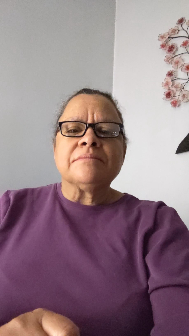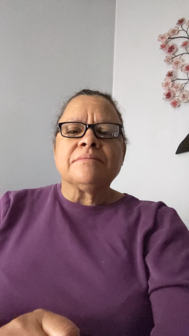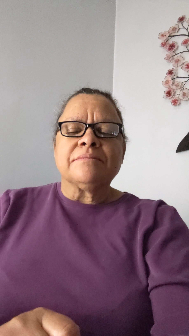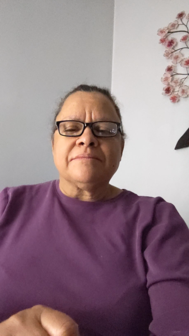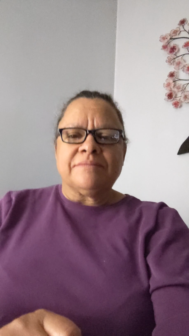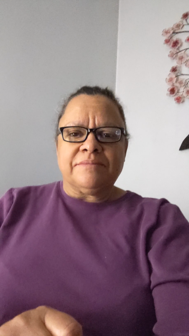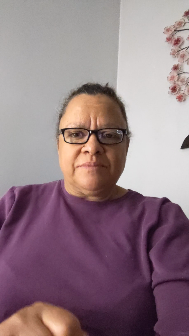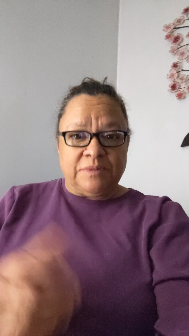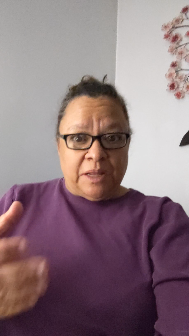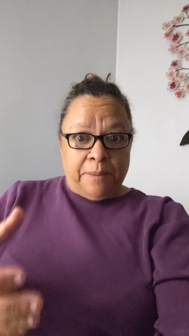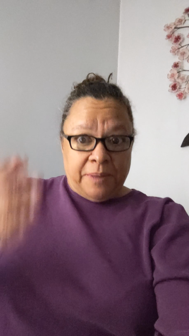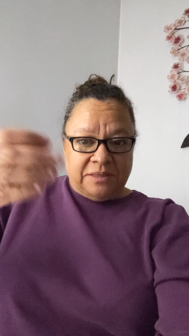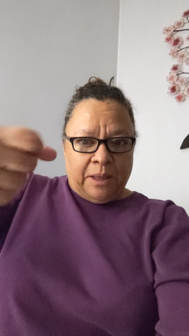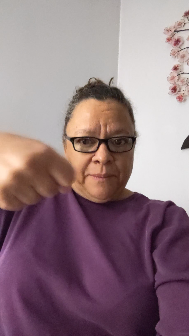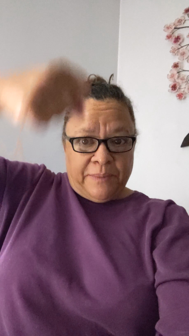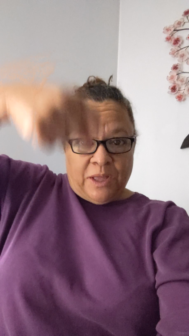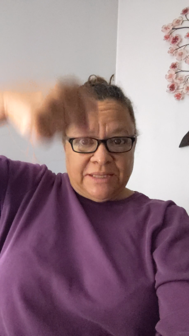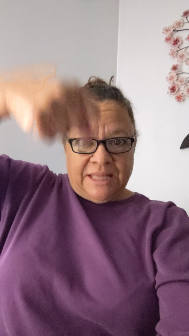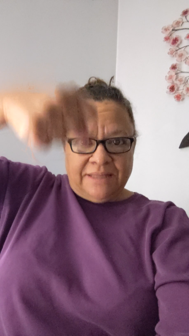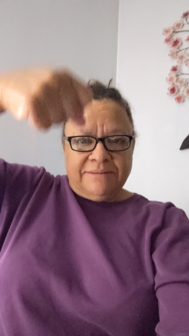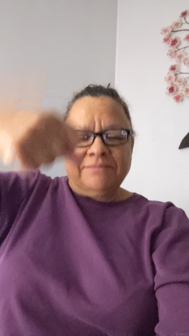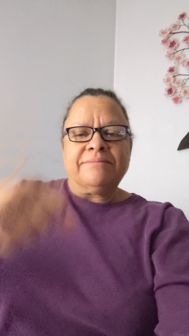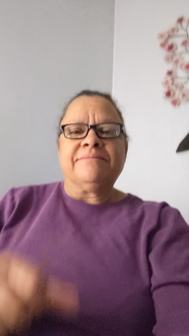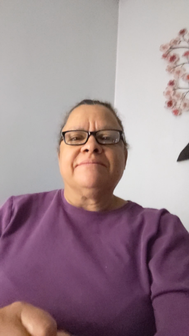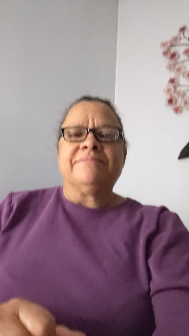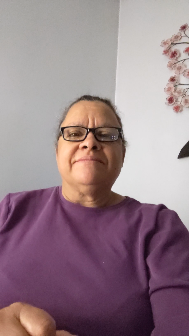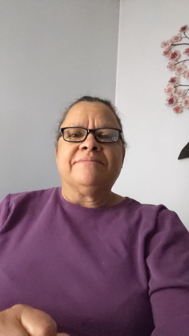bucket